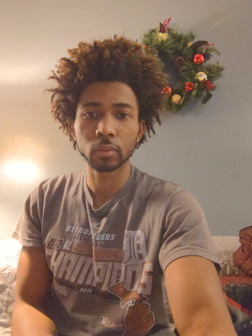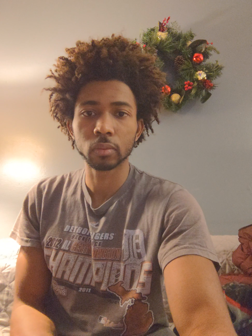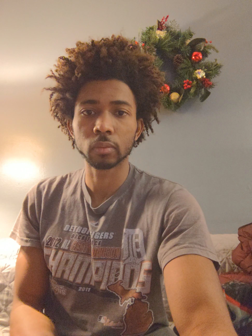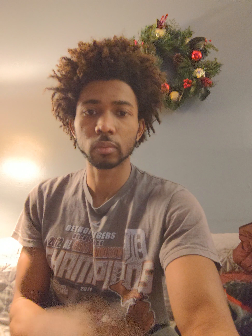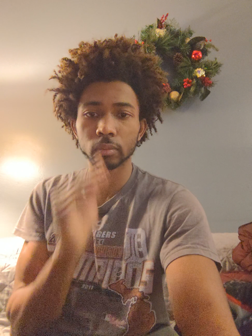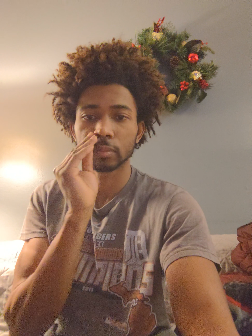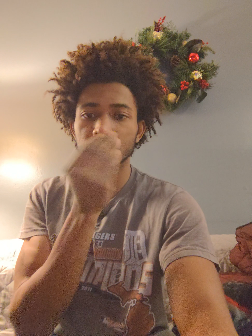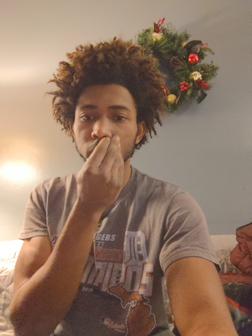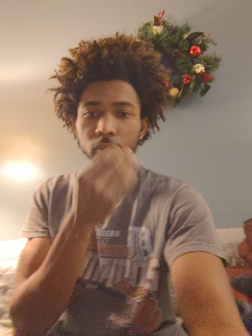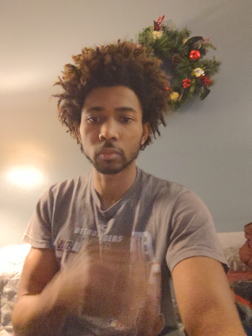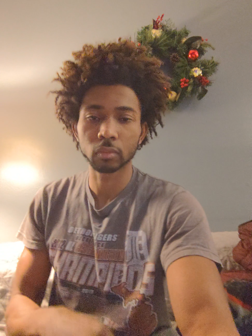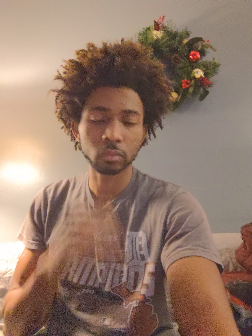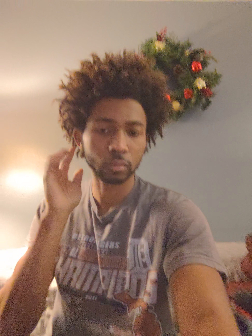flower